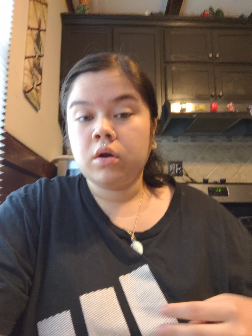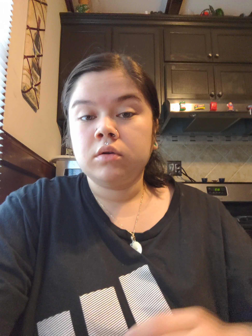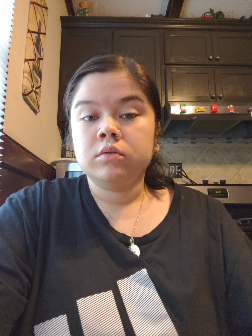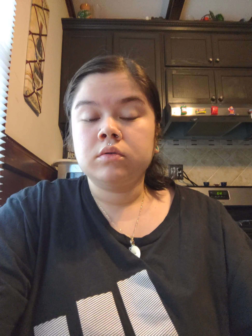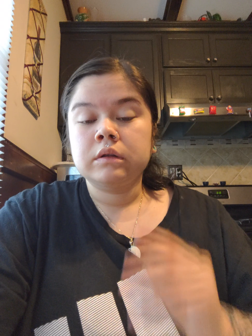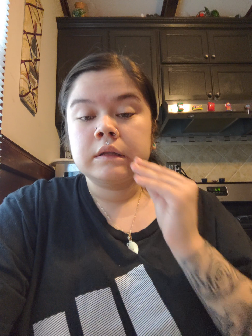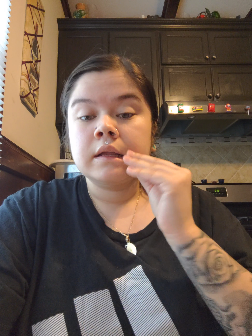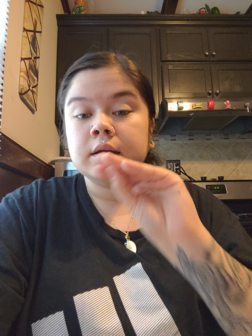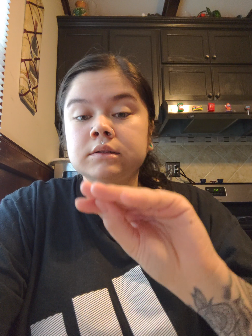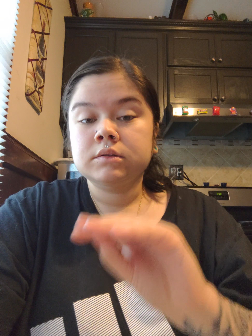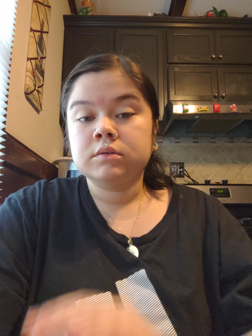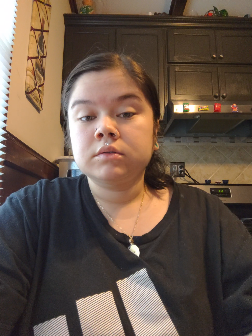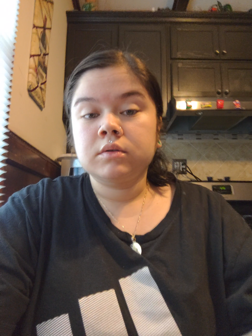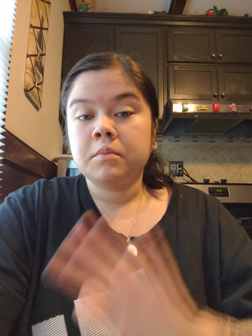kiss